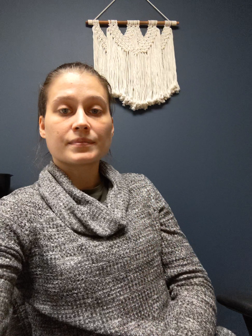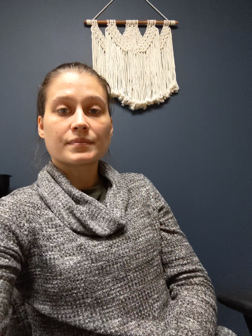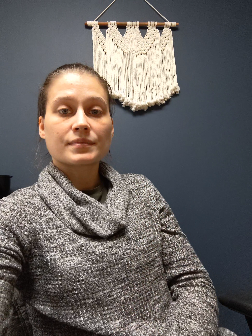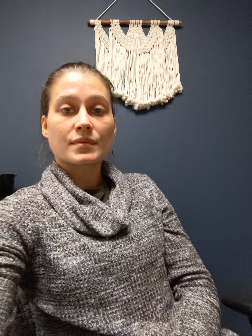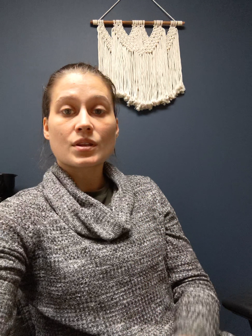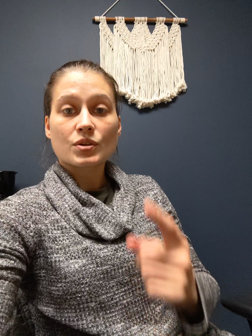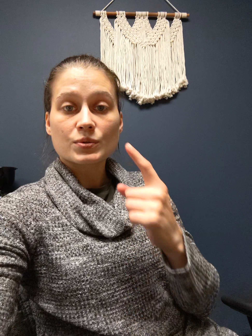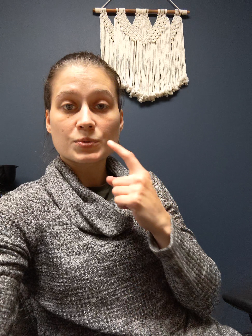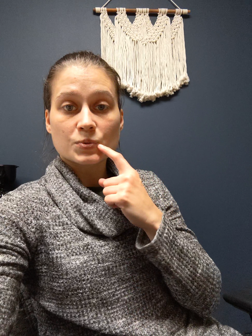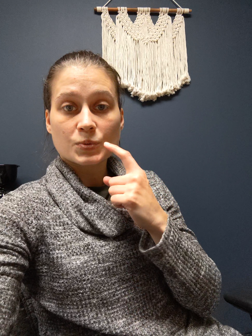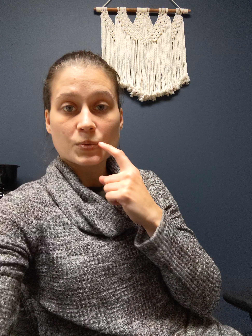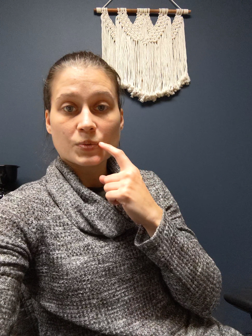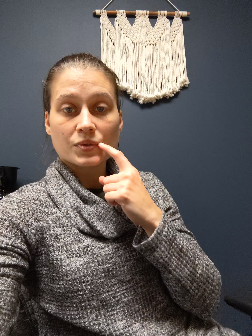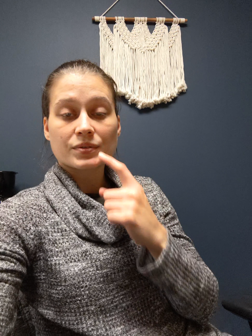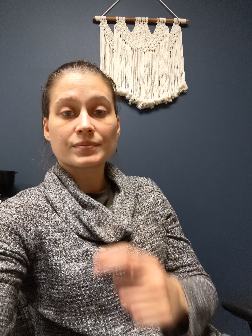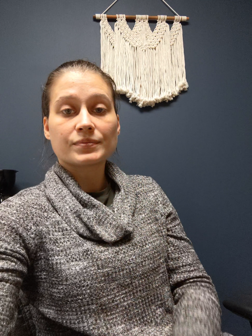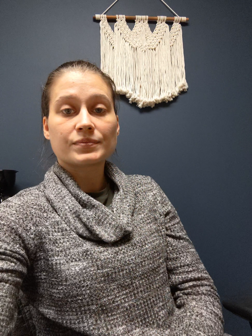tooth